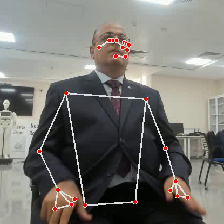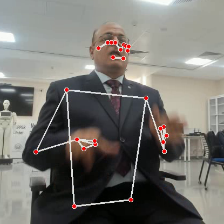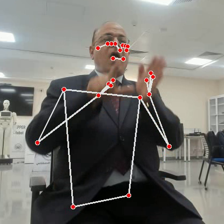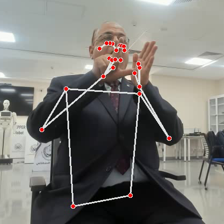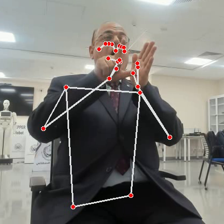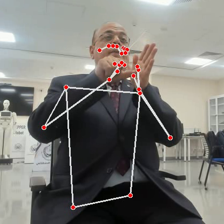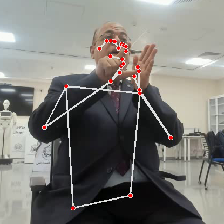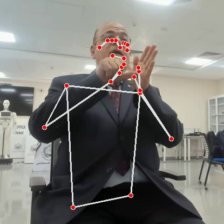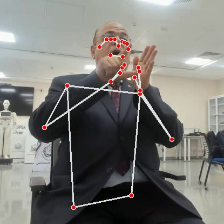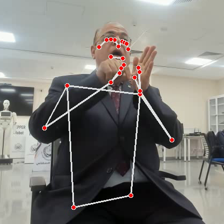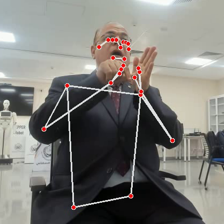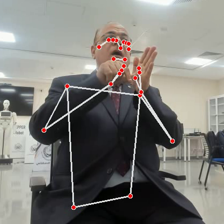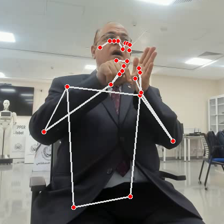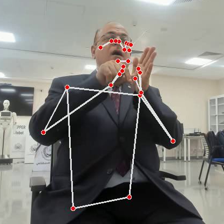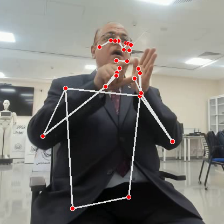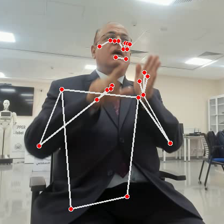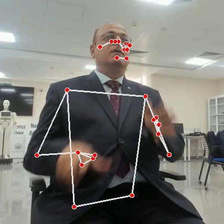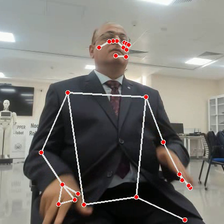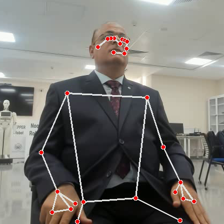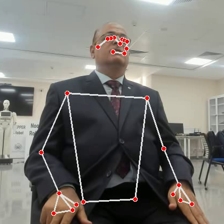3rabia